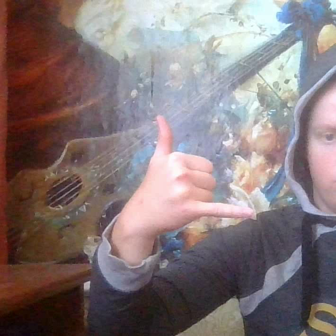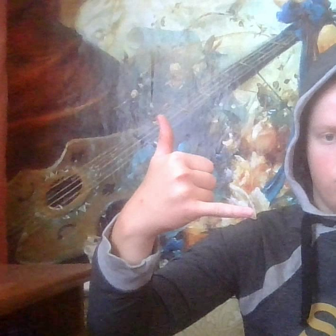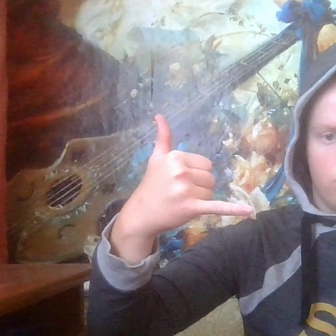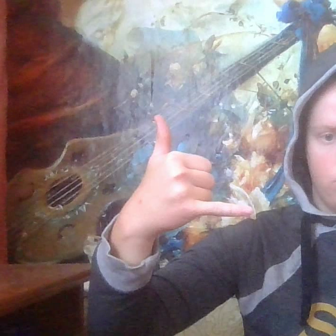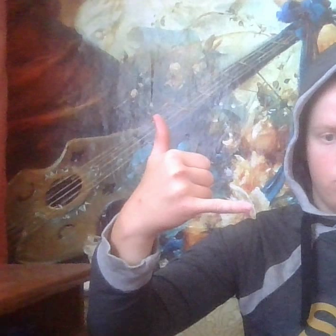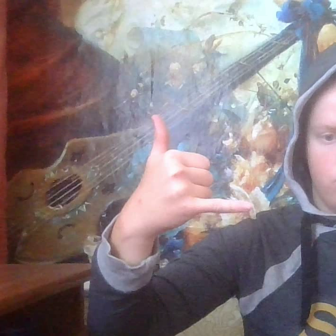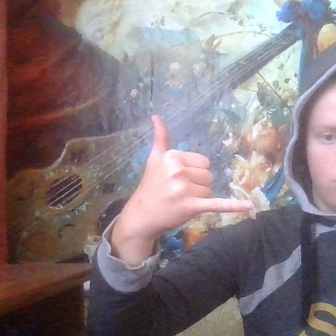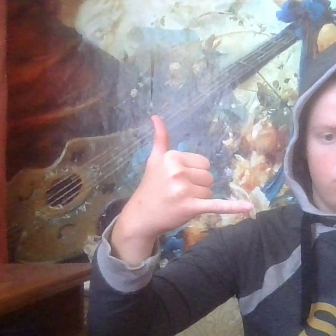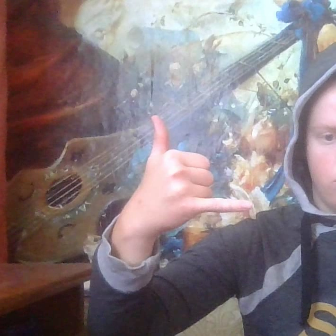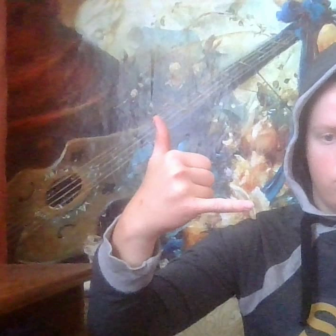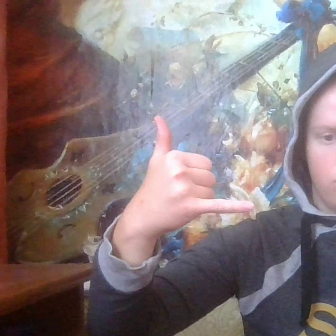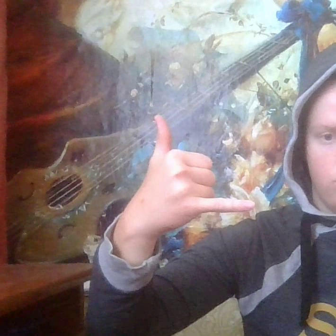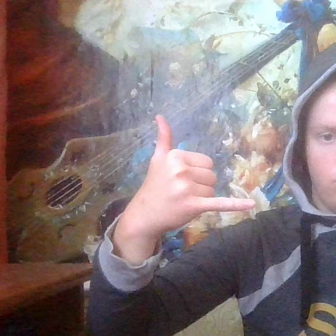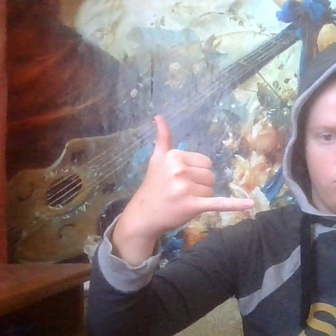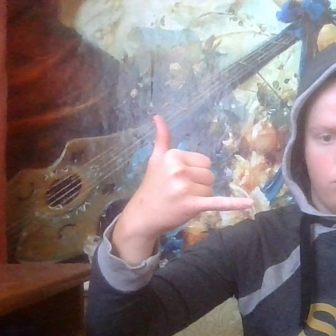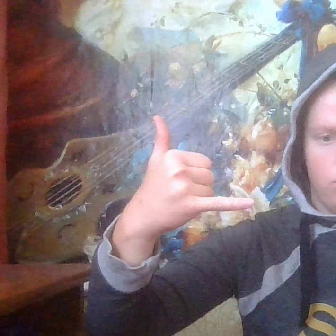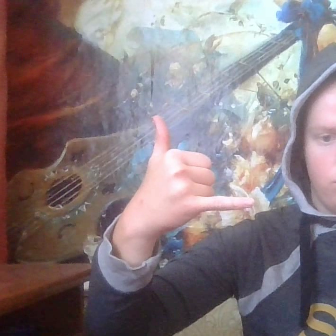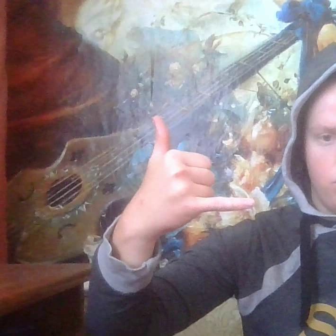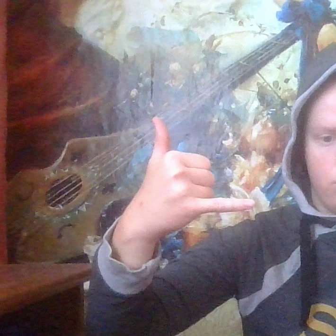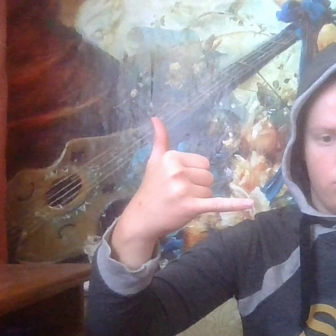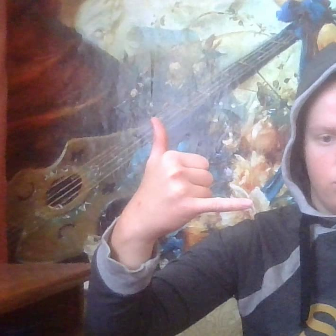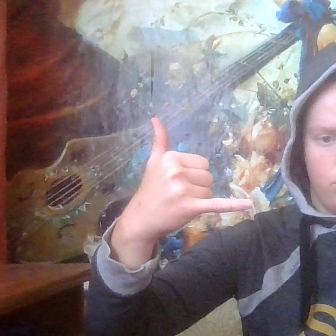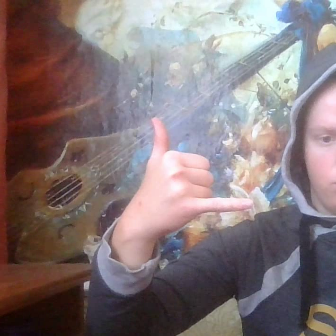У